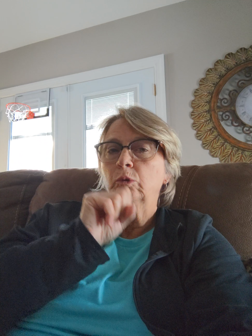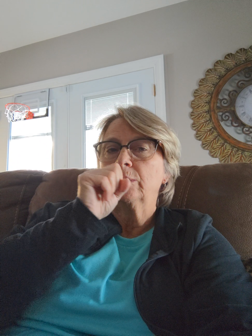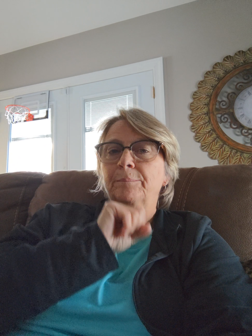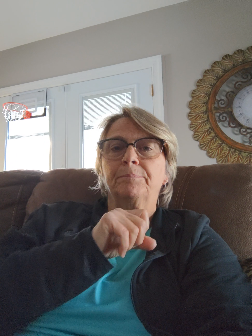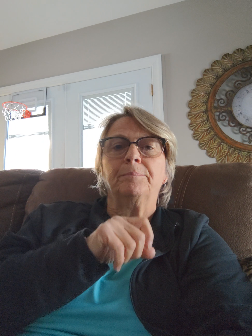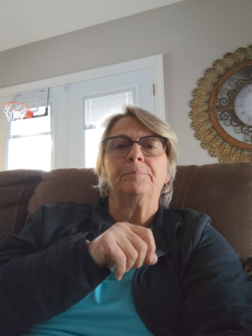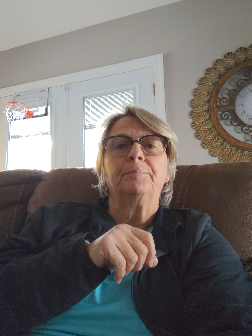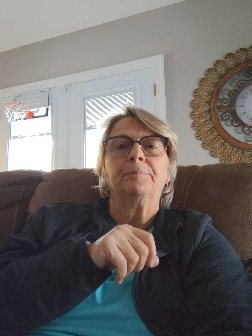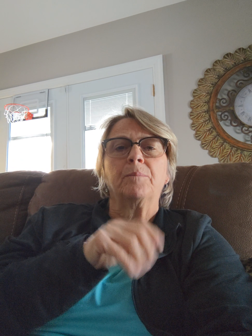ice cream